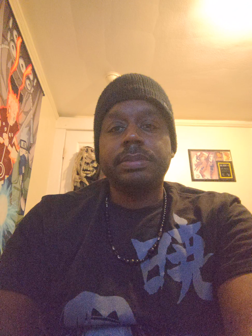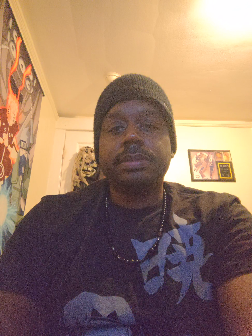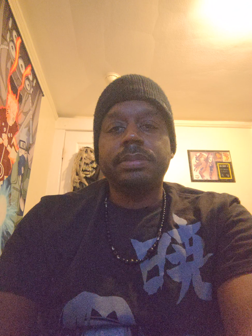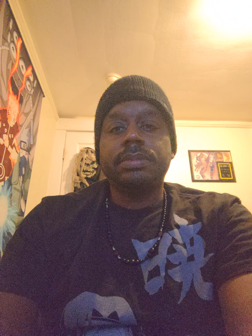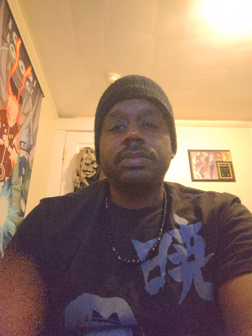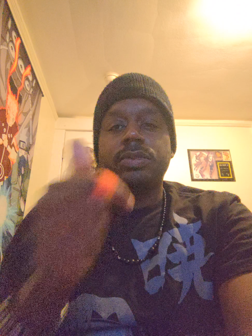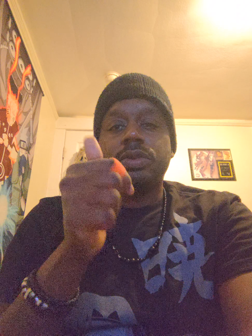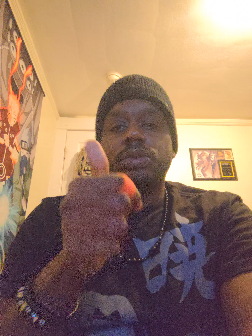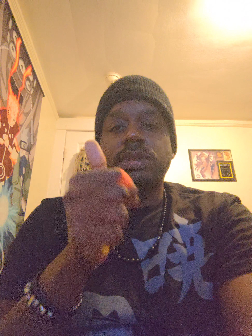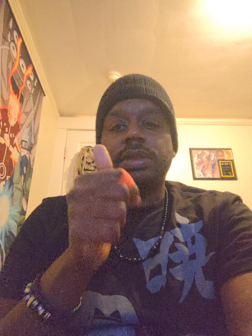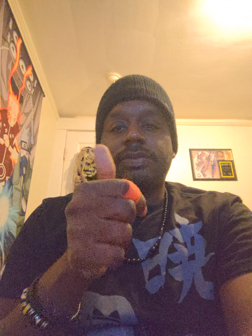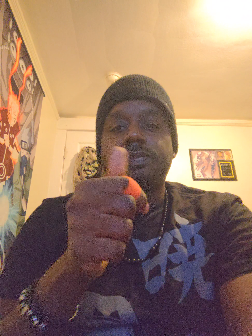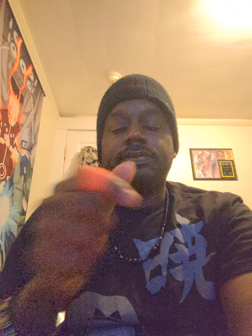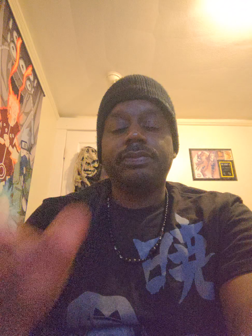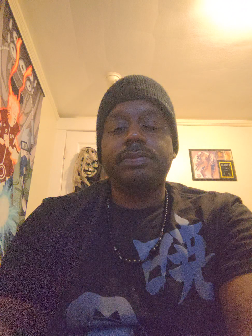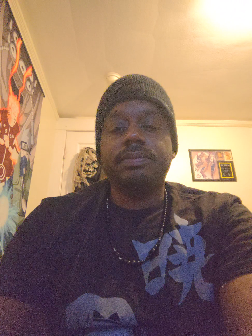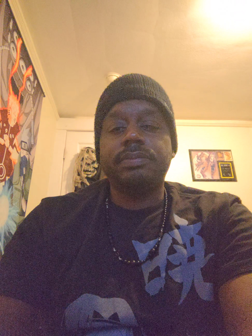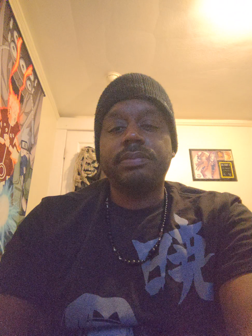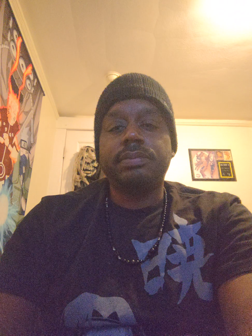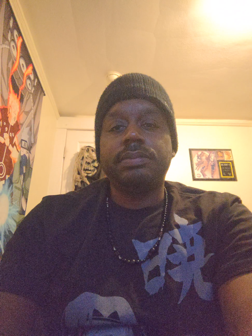yourself